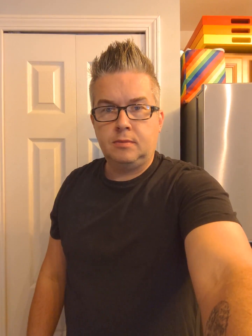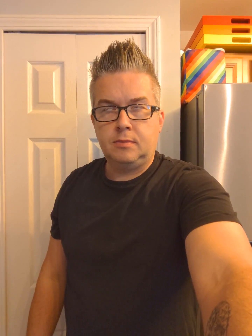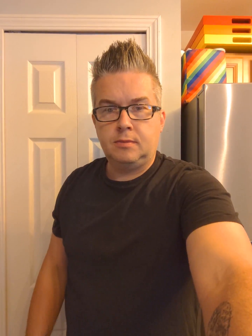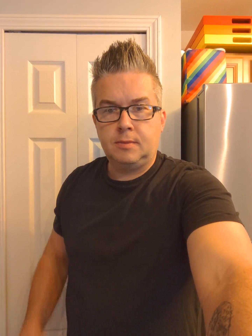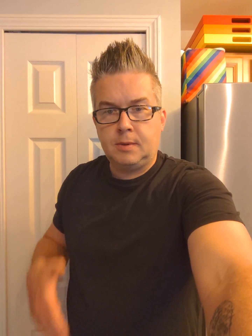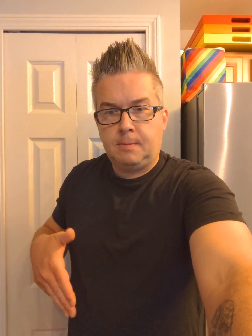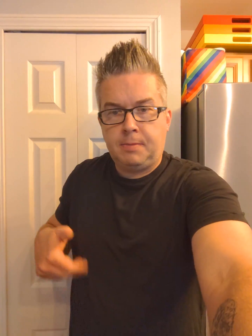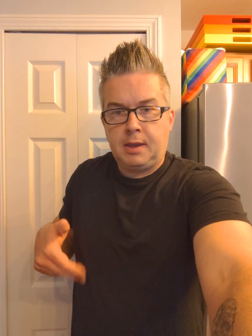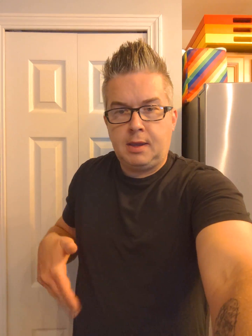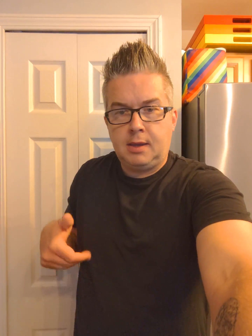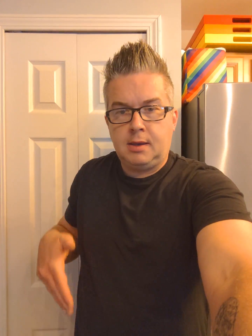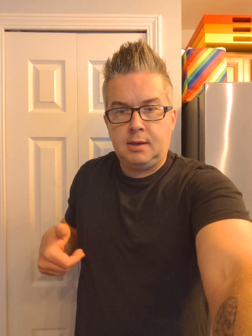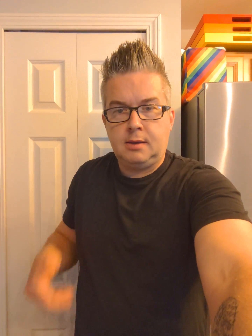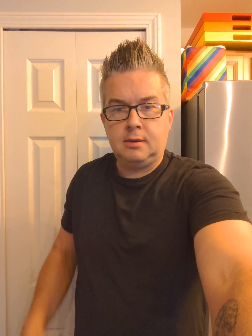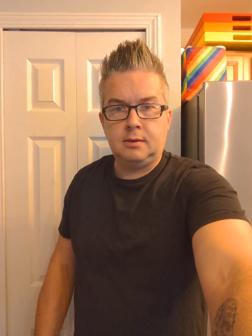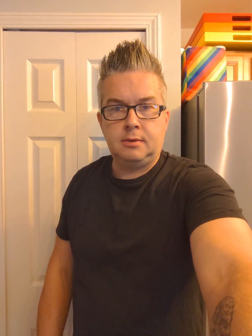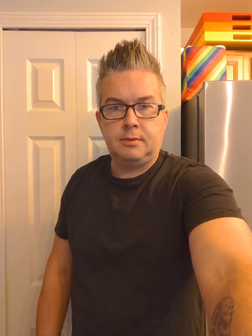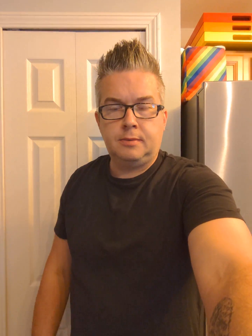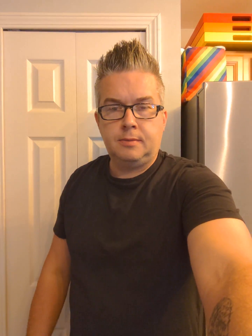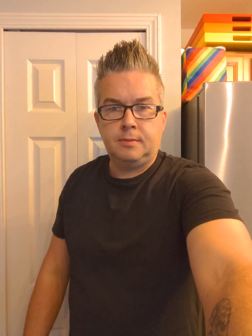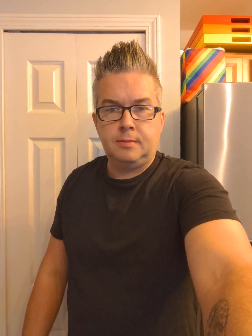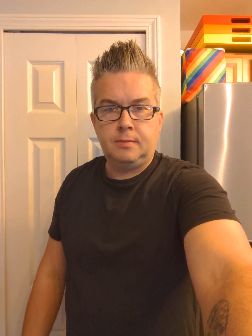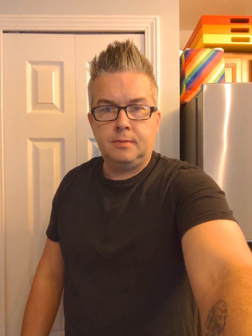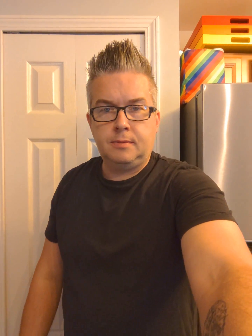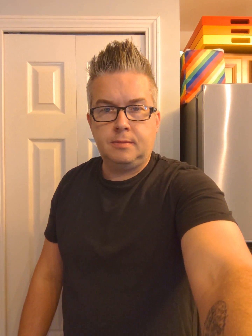pants